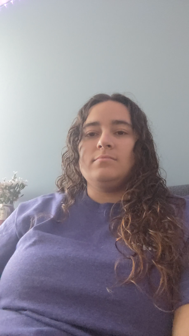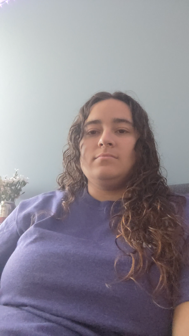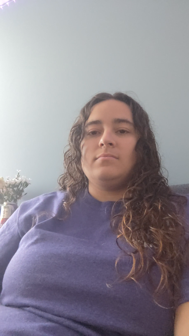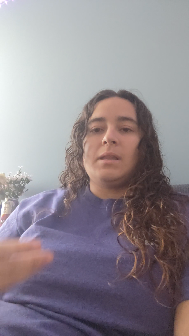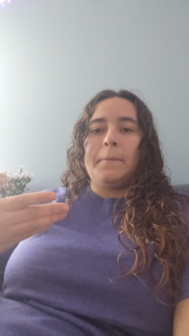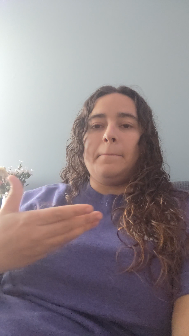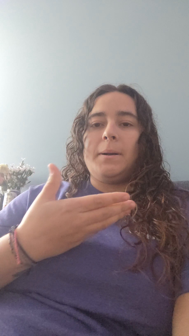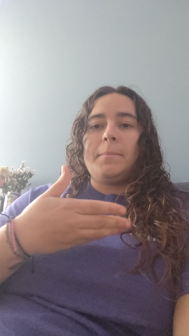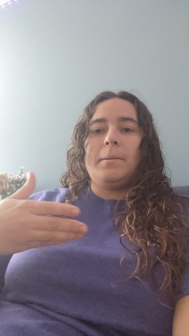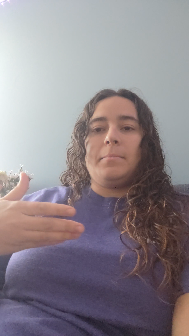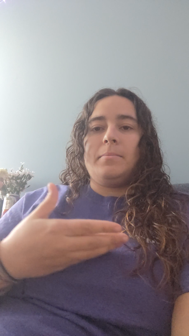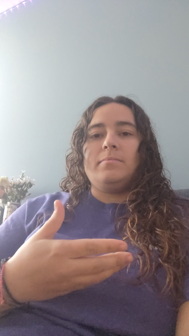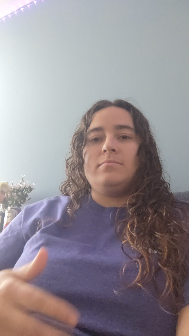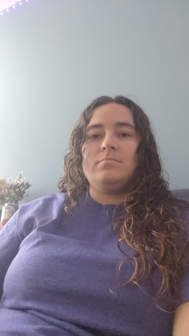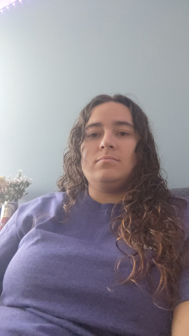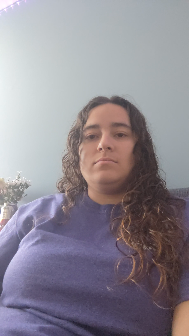baby